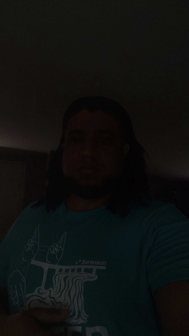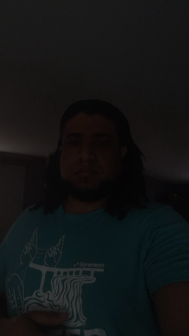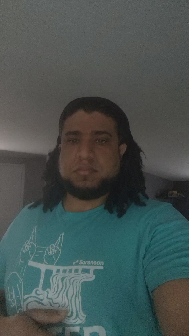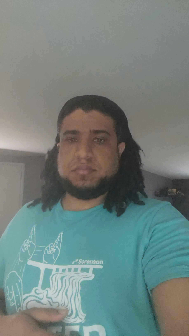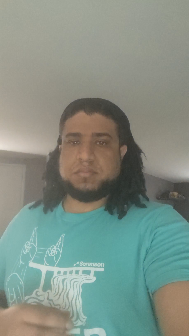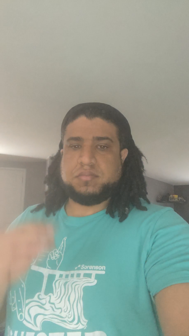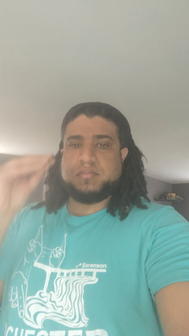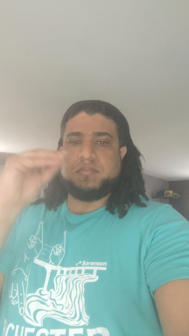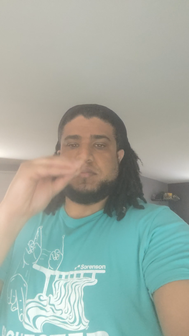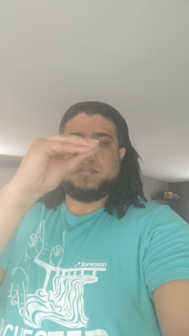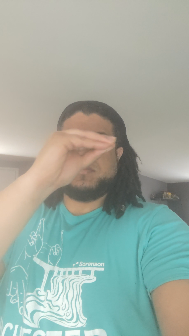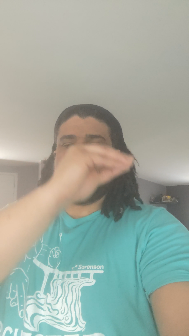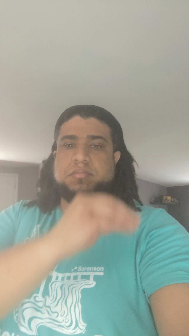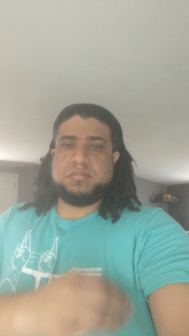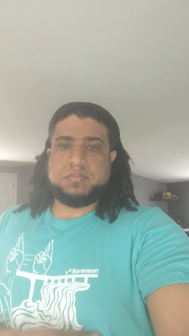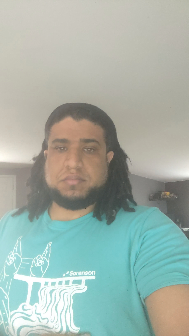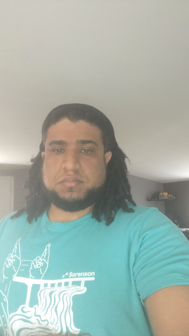dinosaur